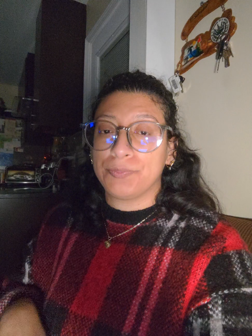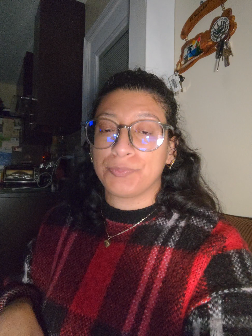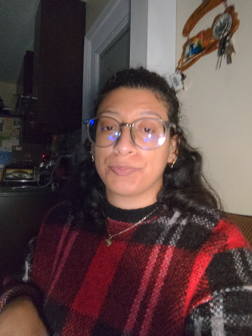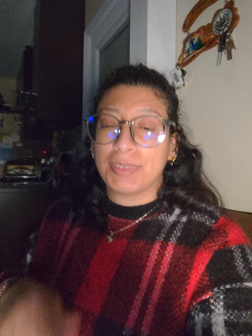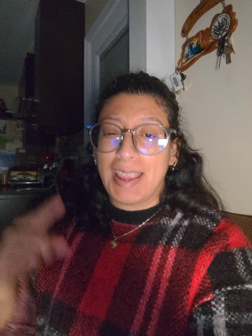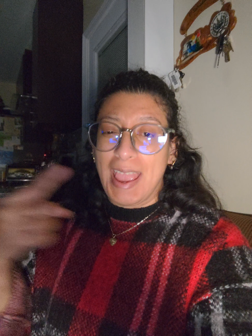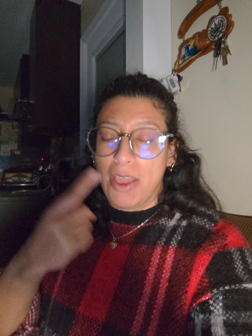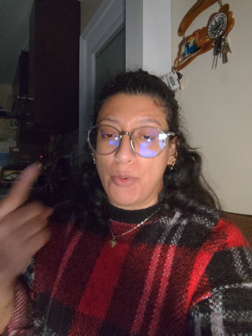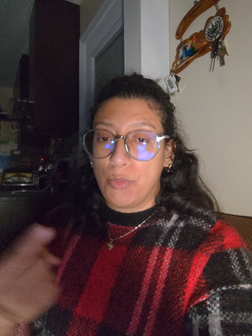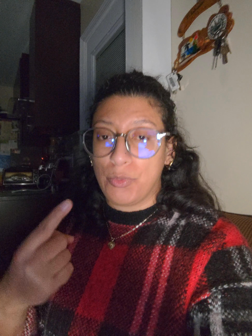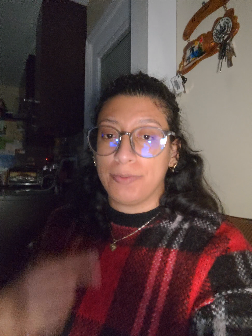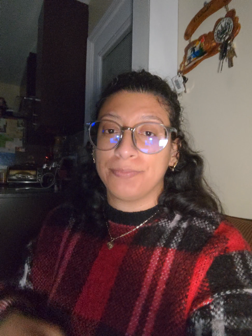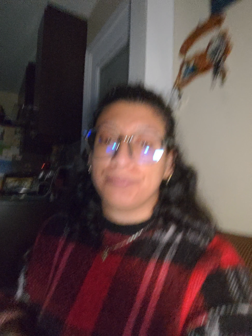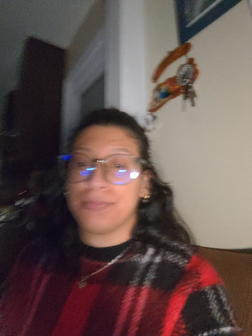owie